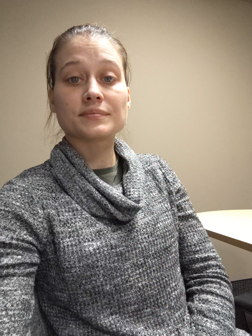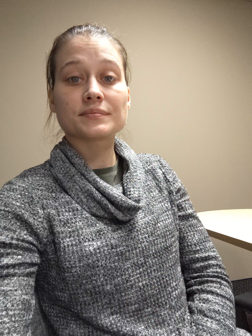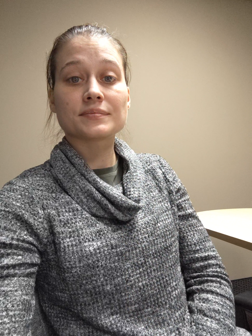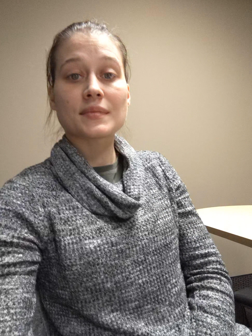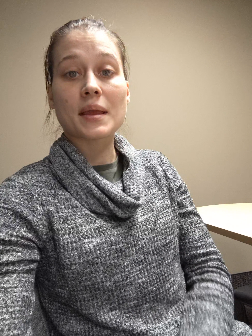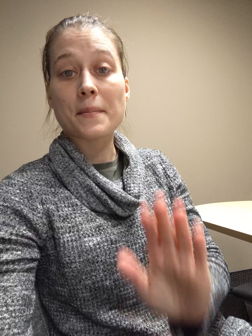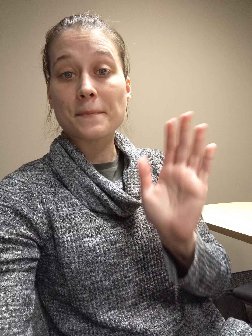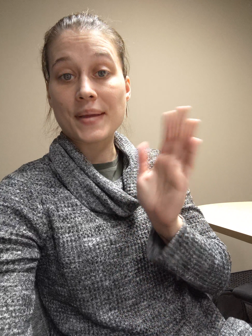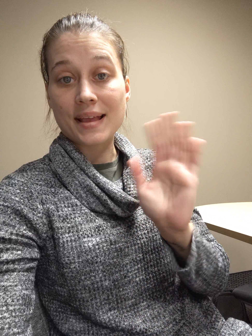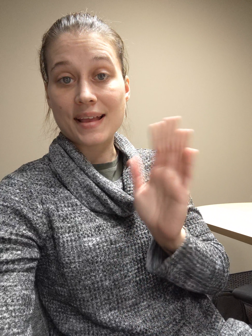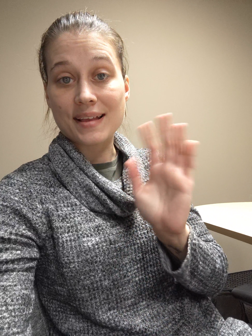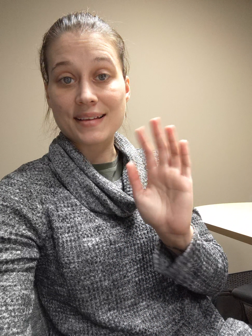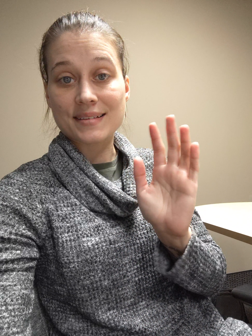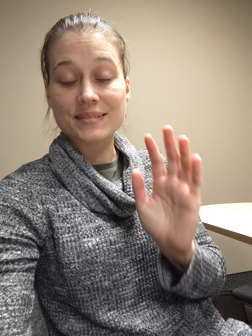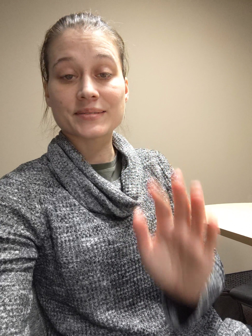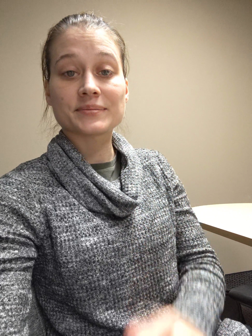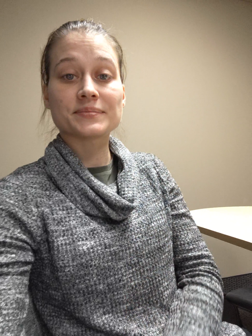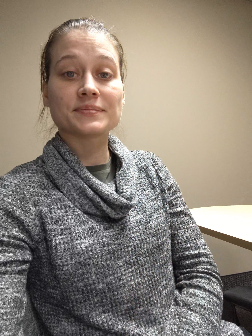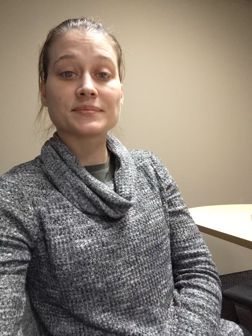bye